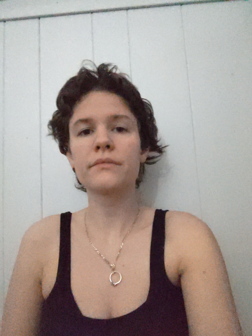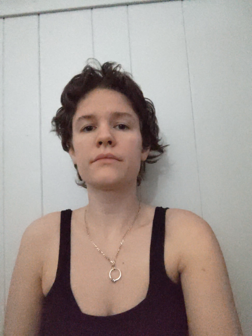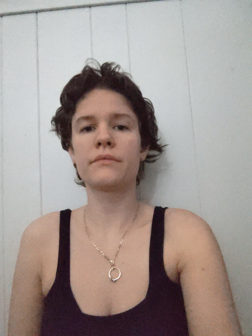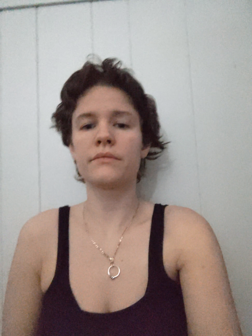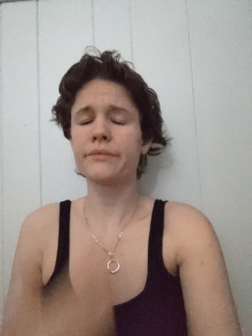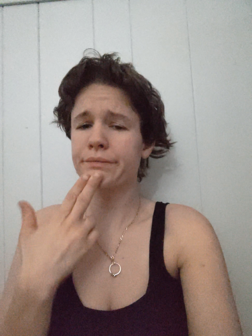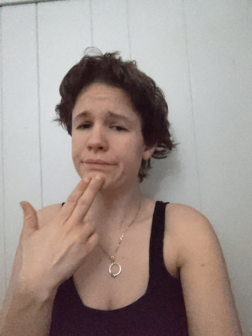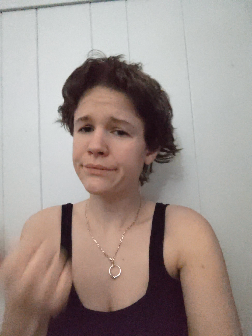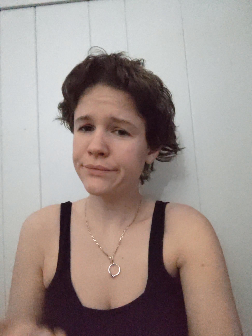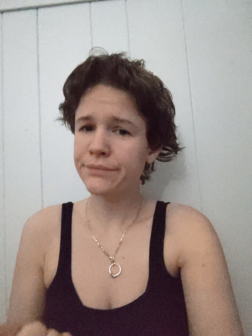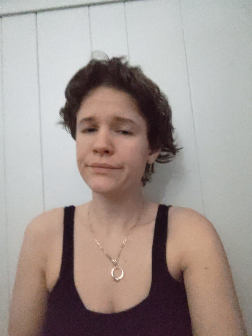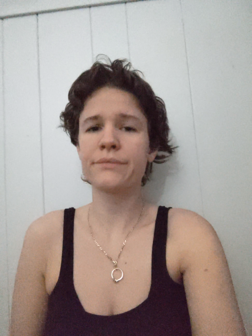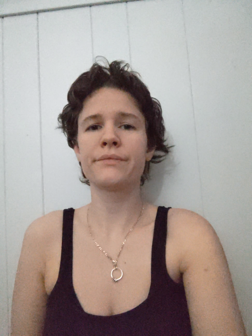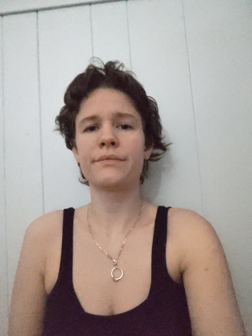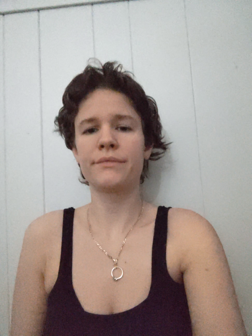cute